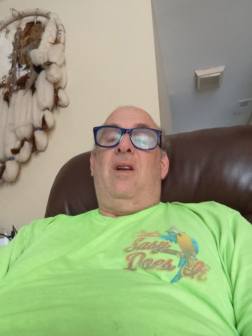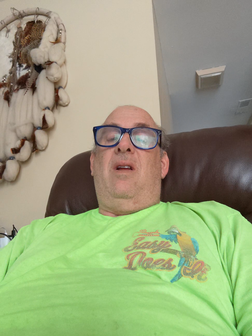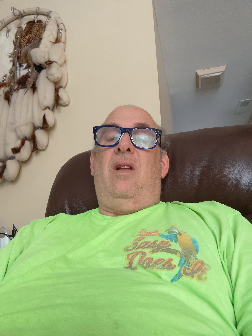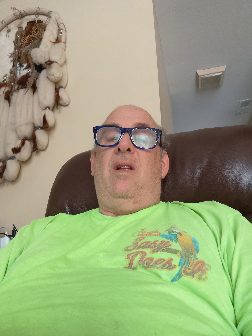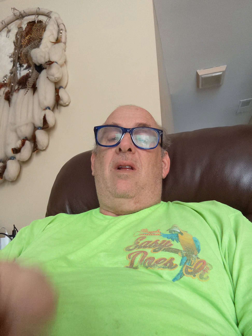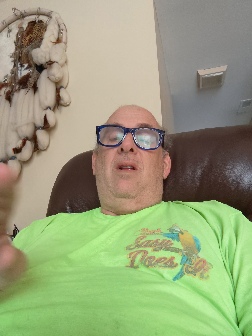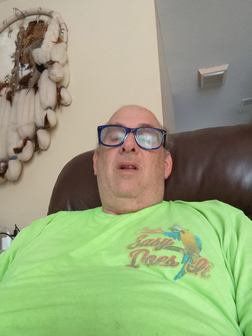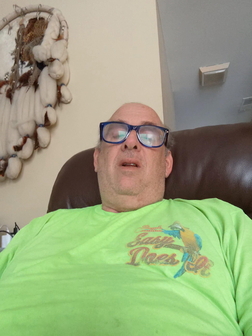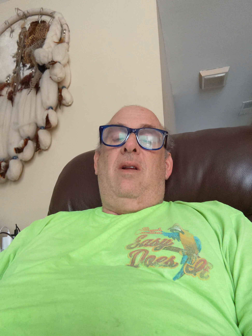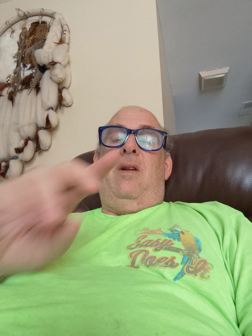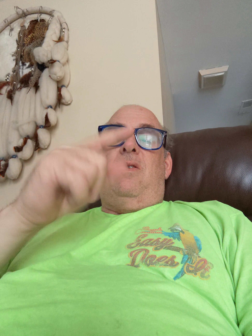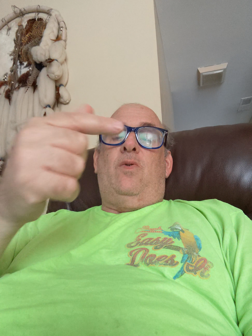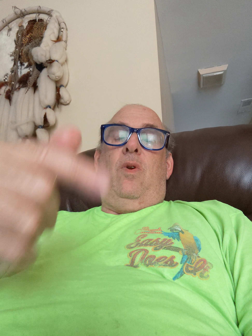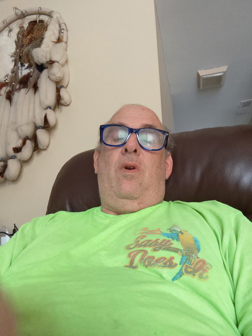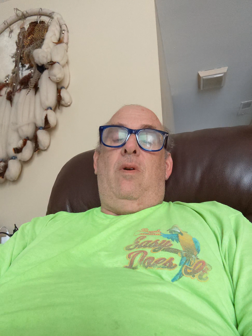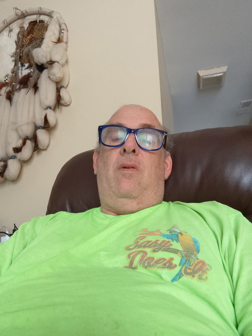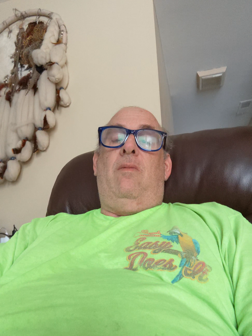dog